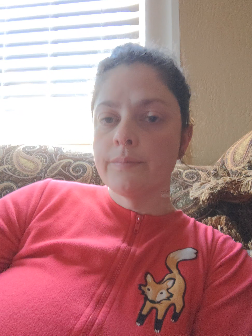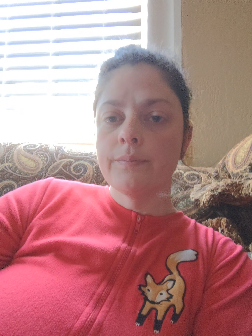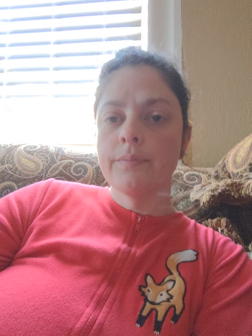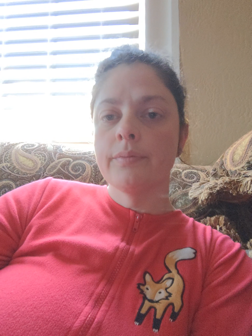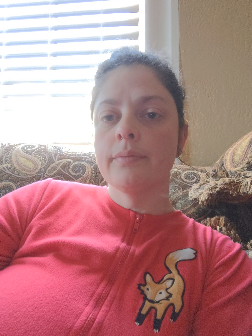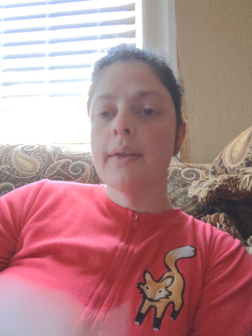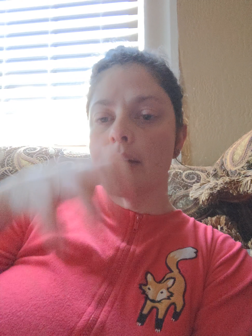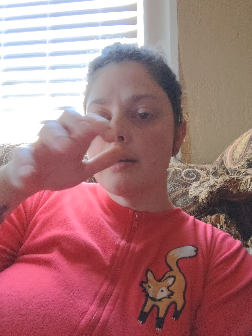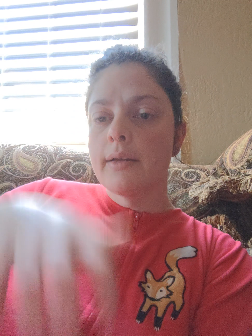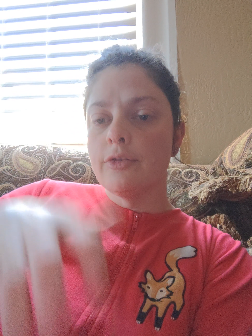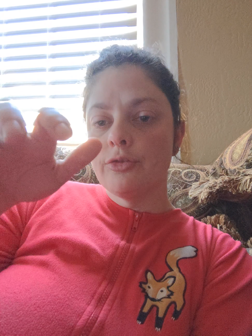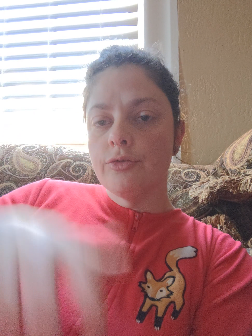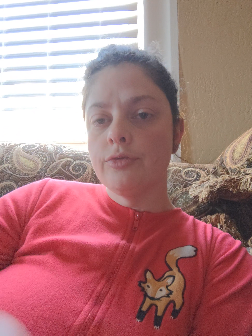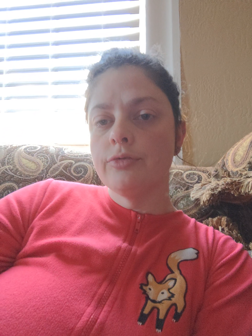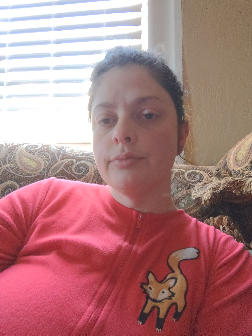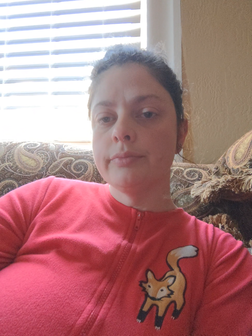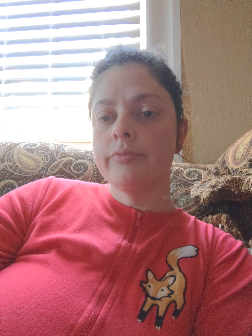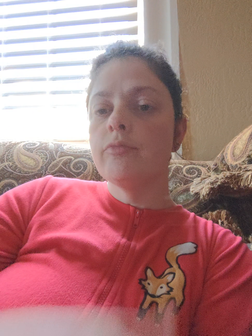alligator